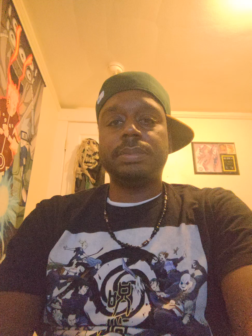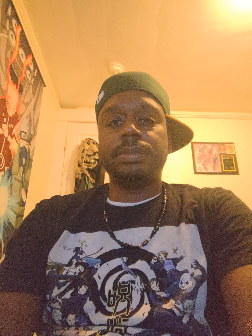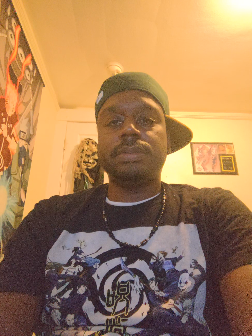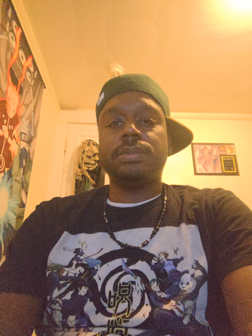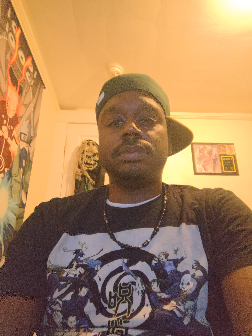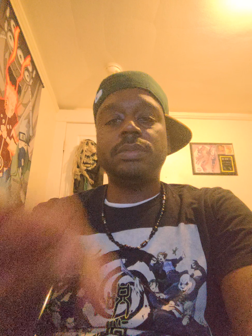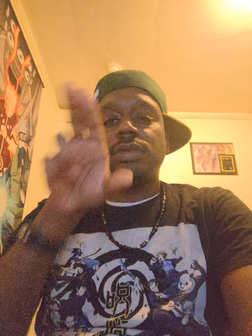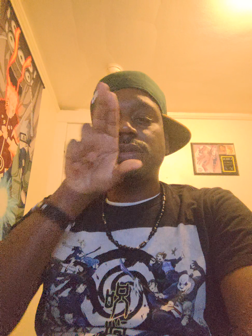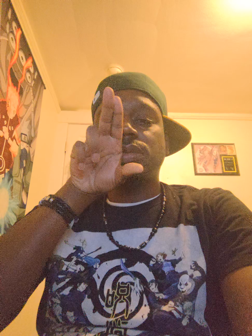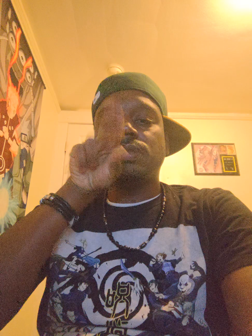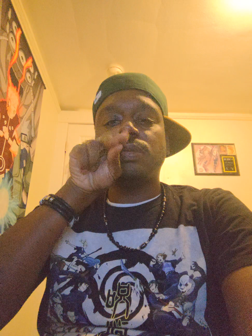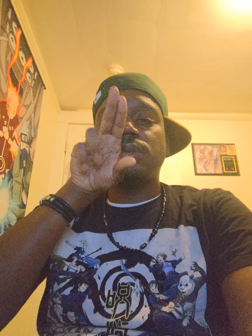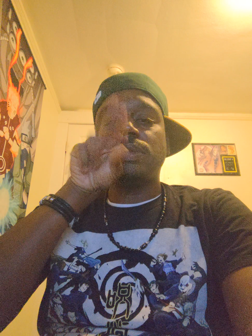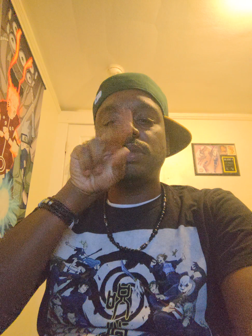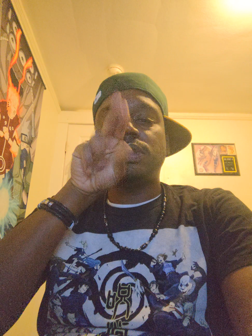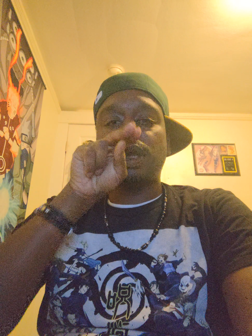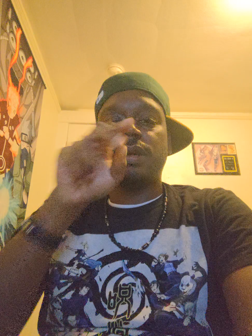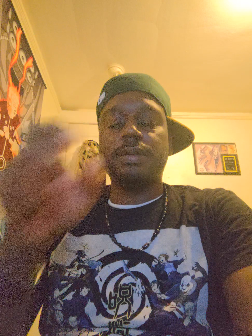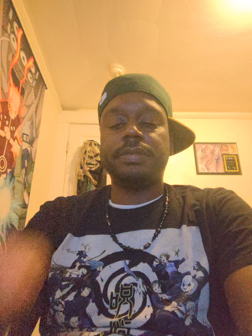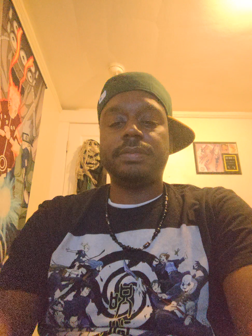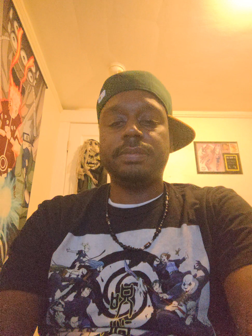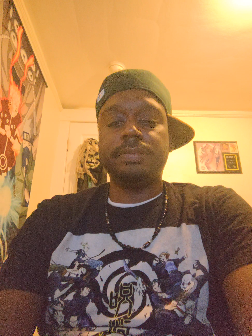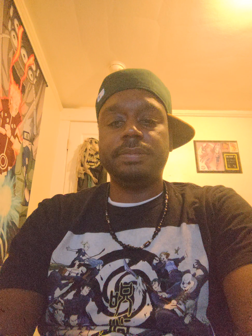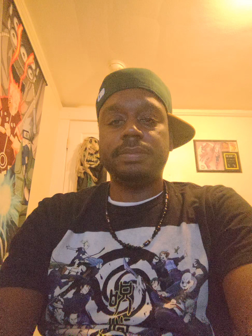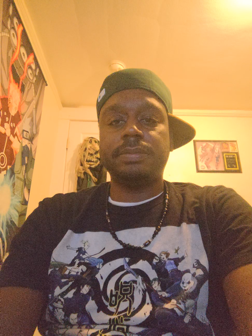duck